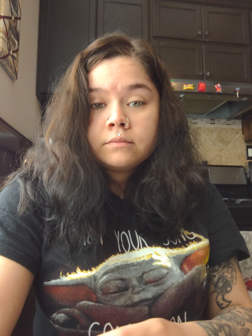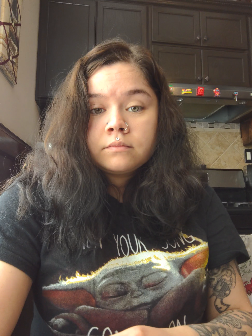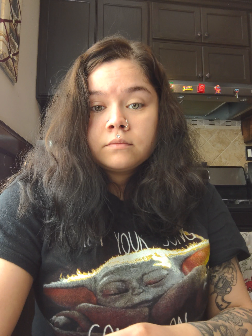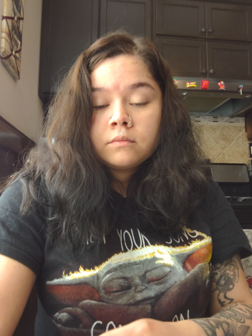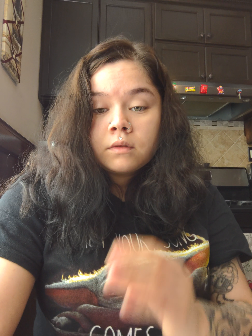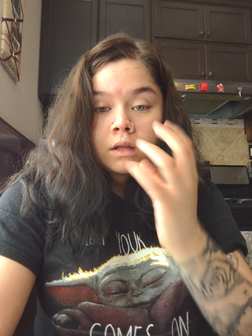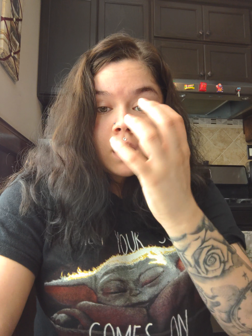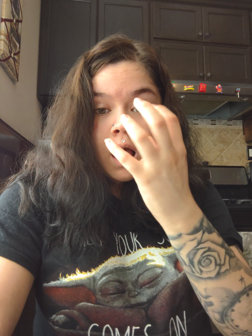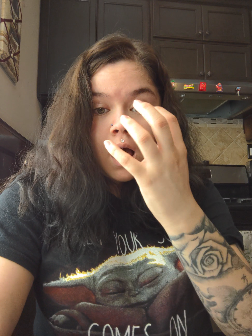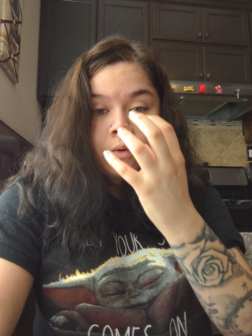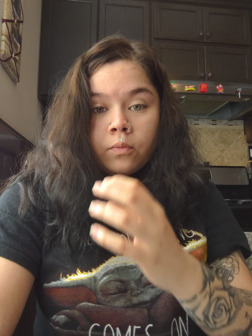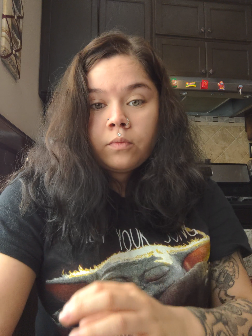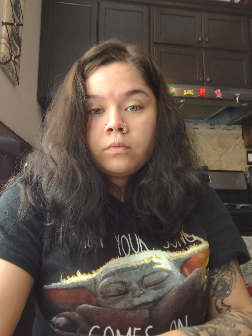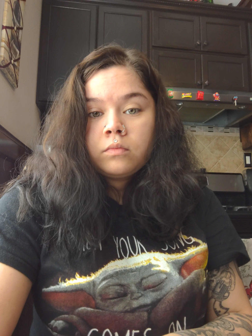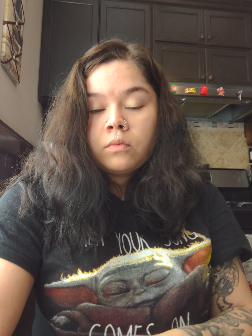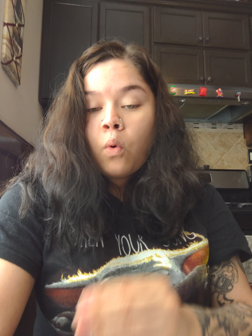clown